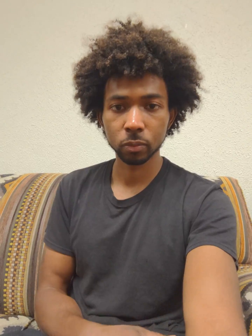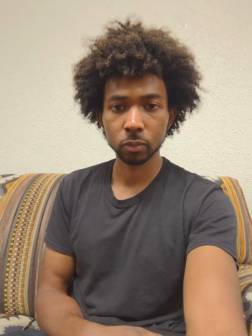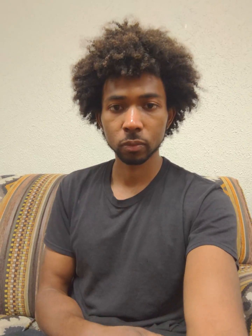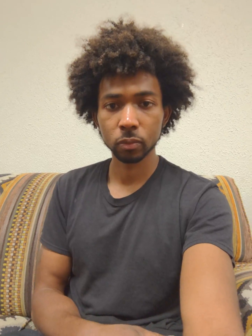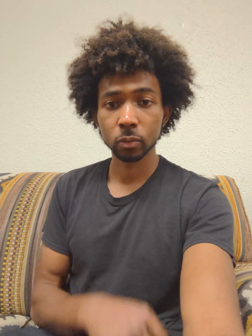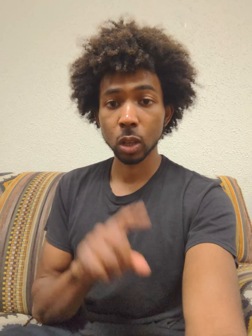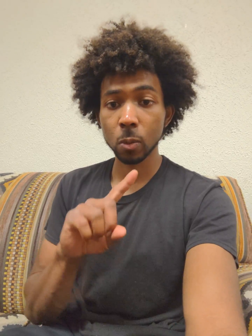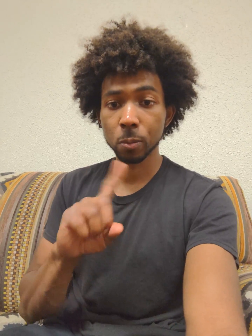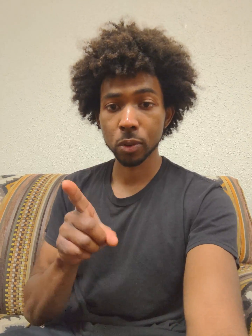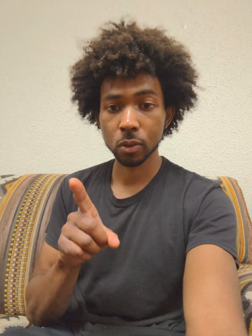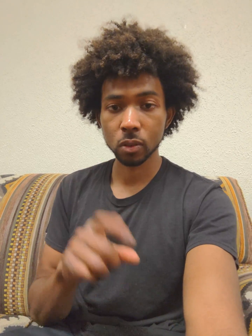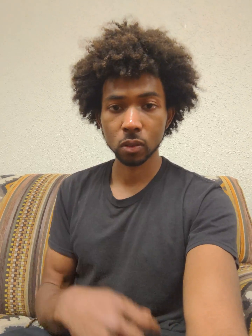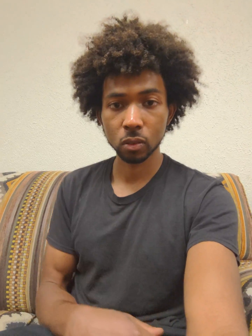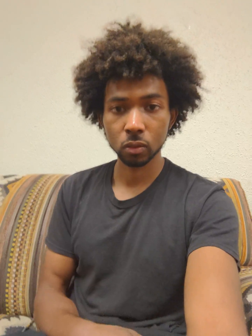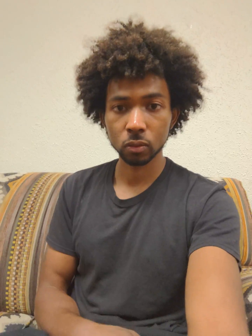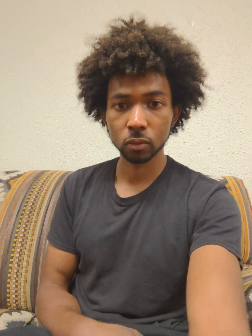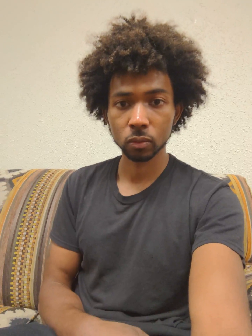but